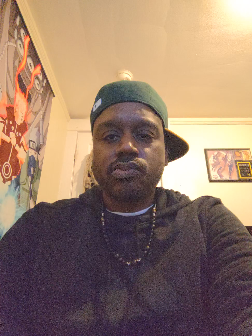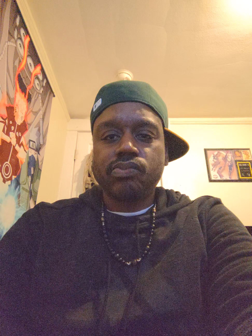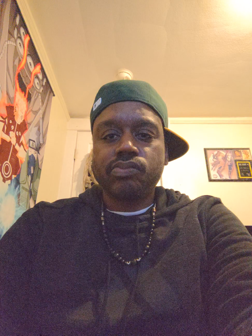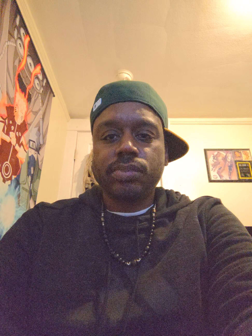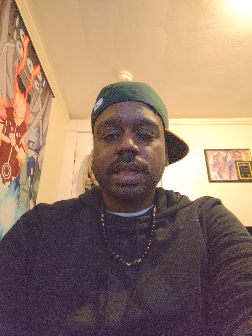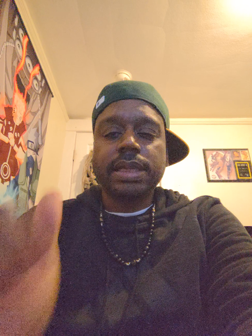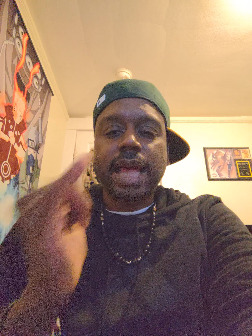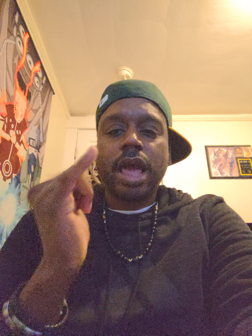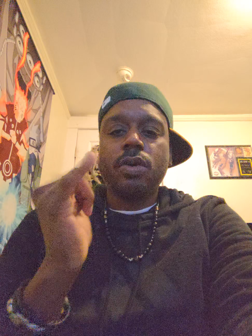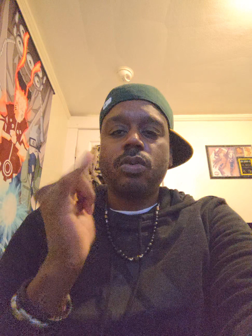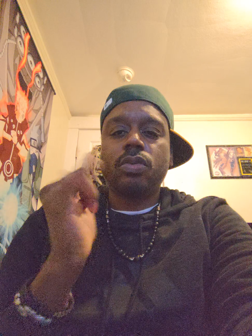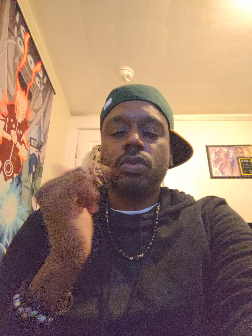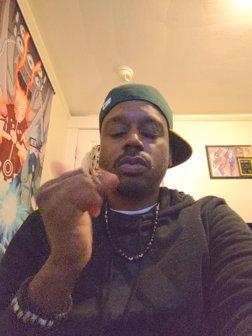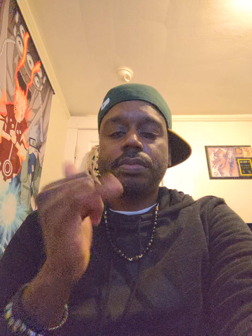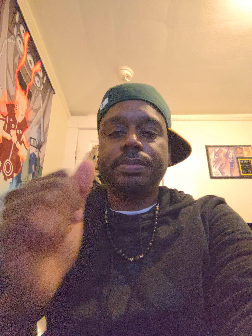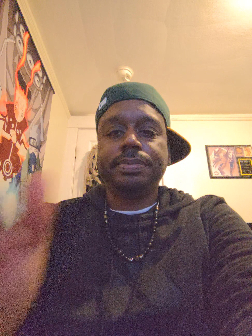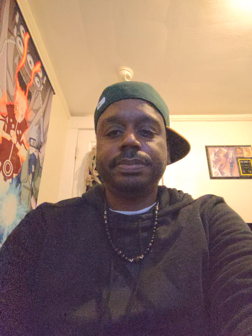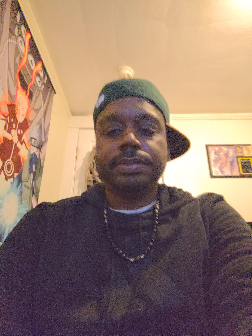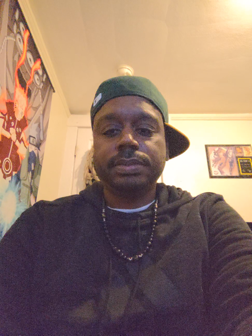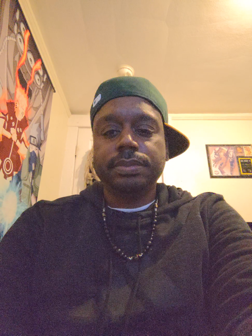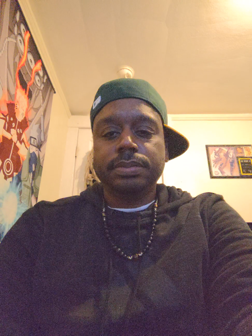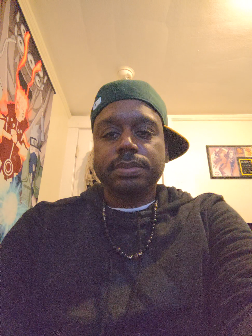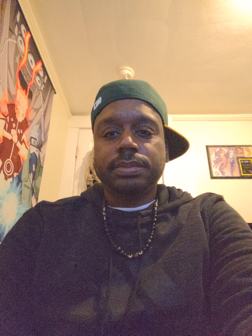yellow